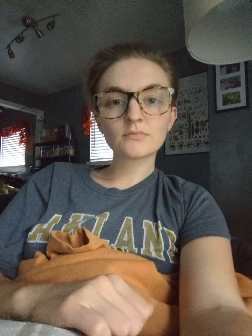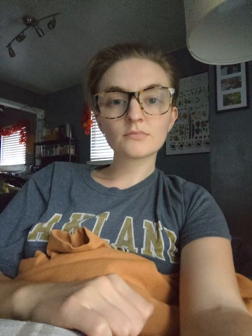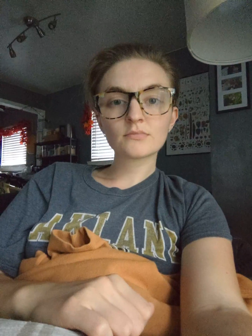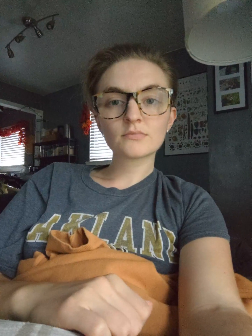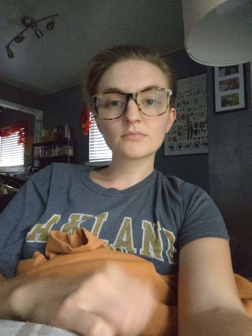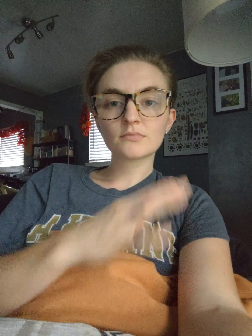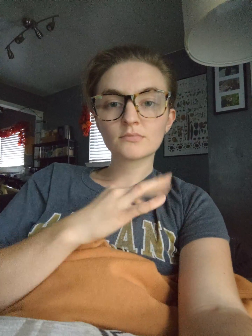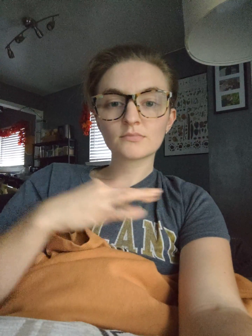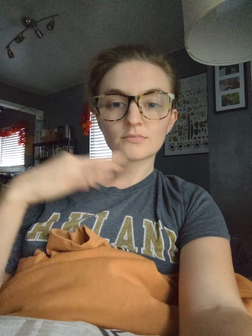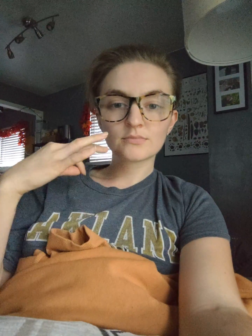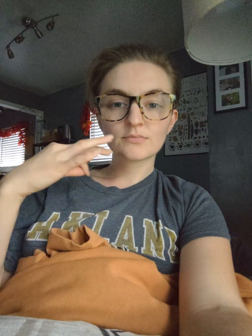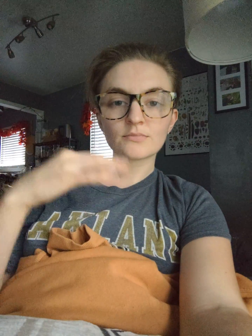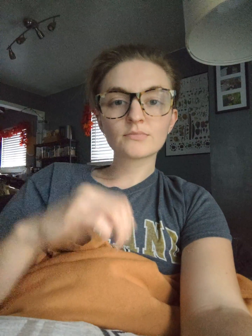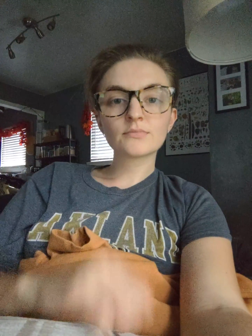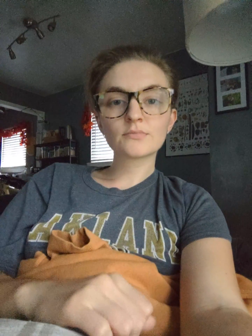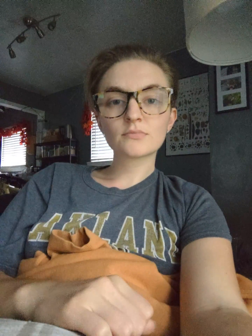beads